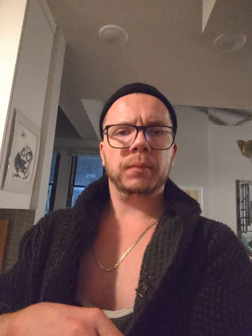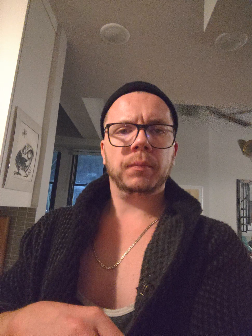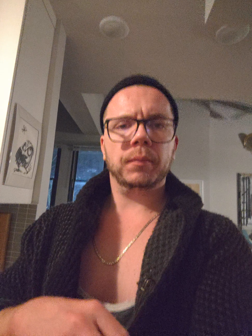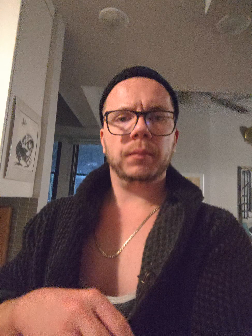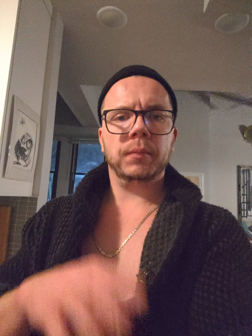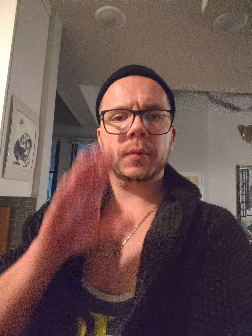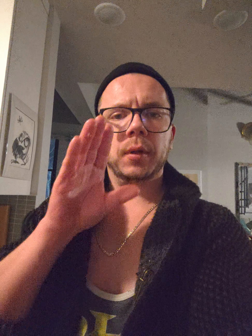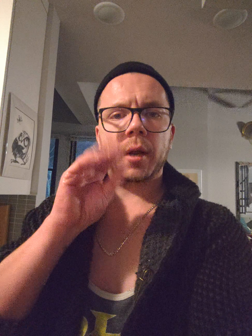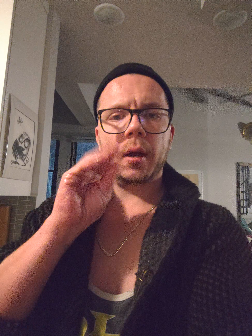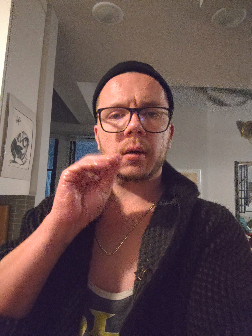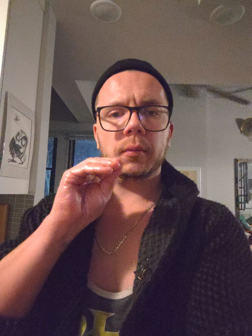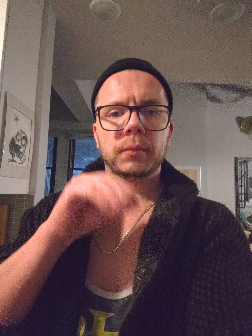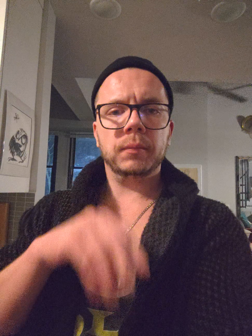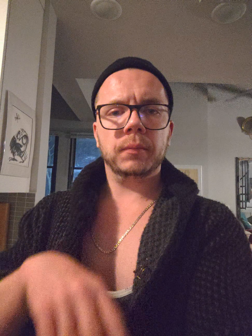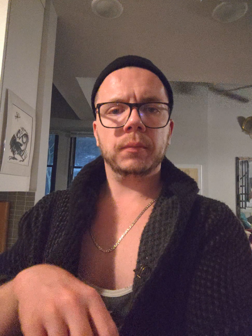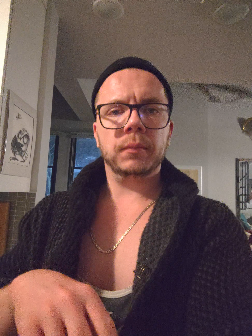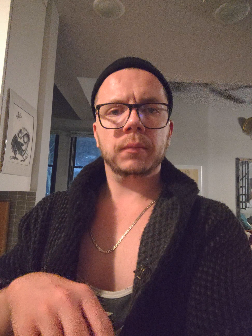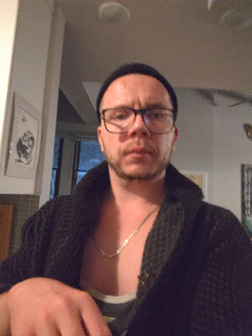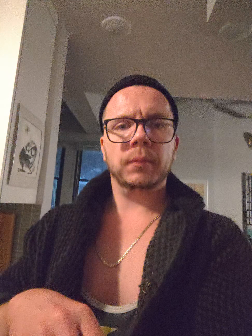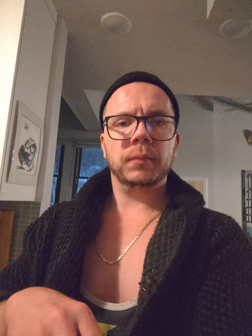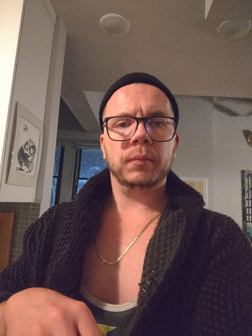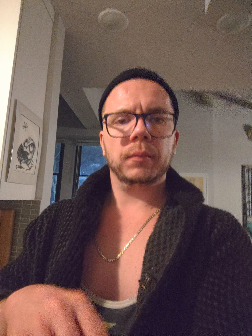duck